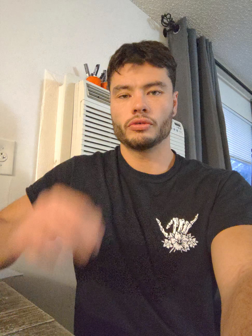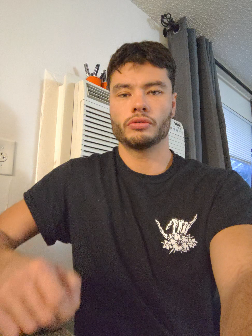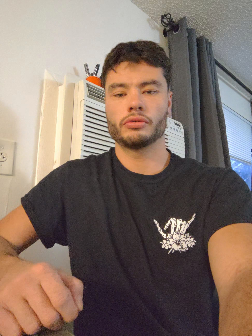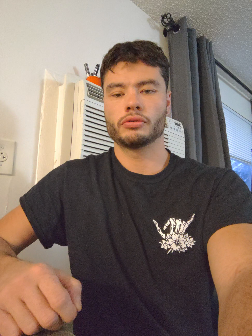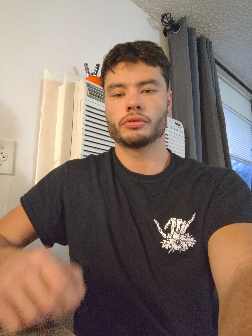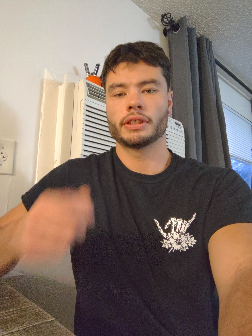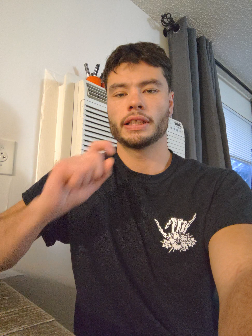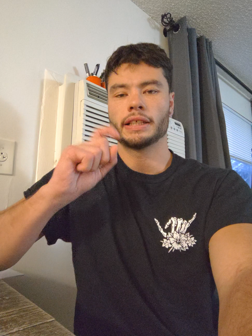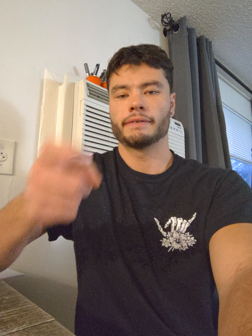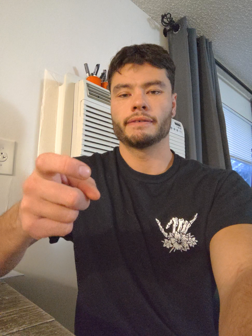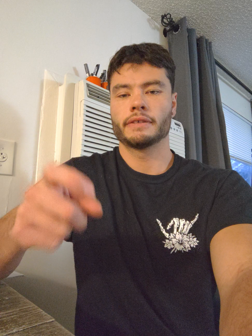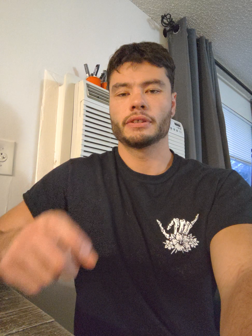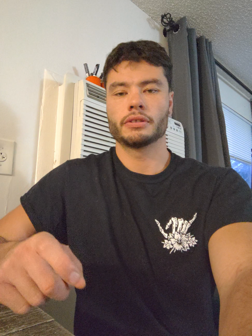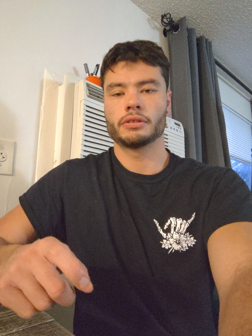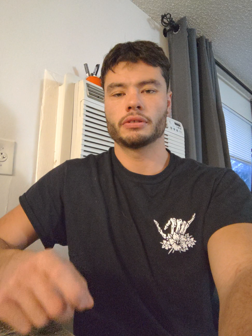give